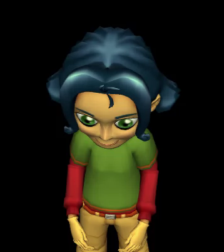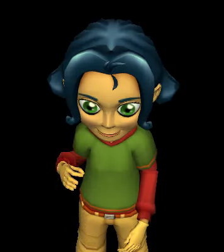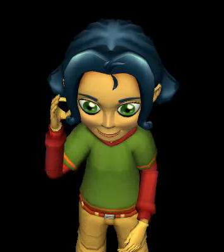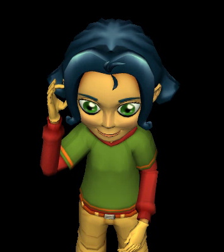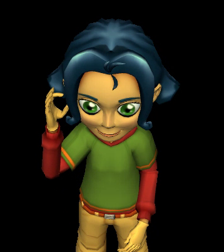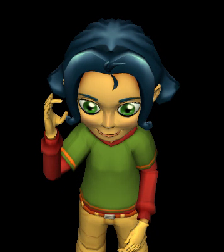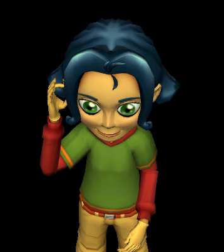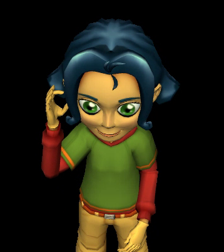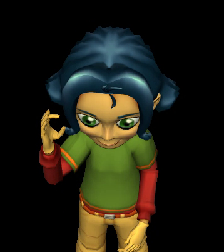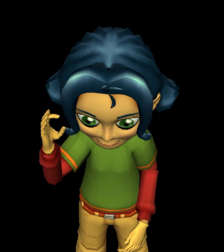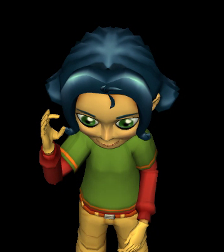أذن